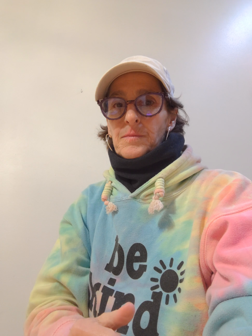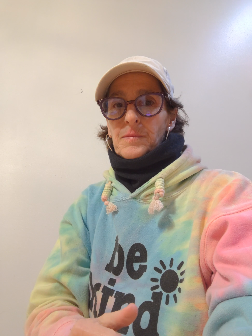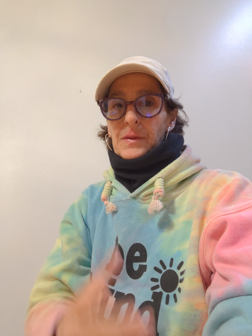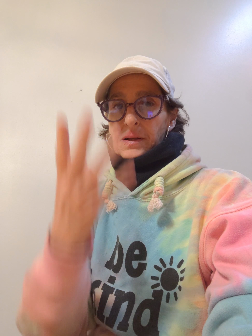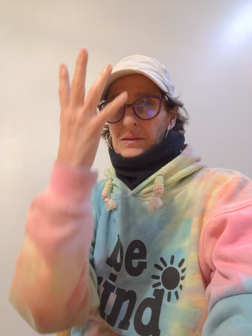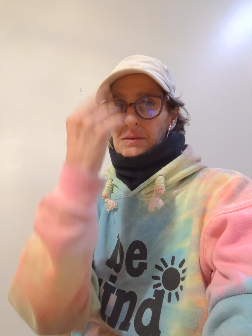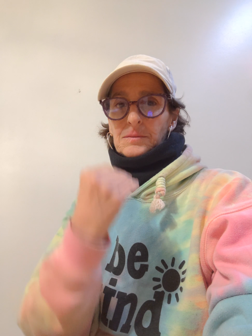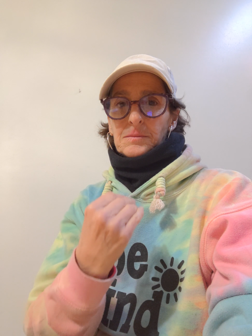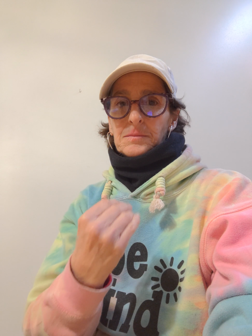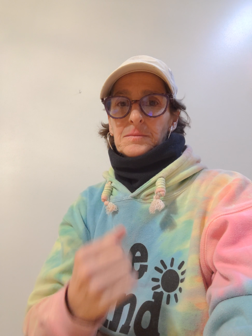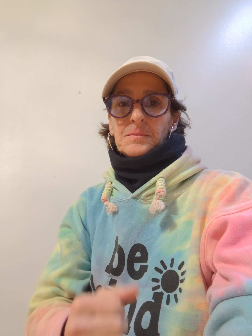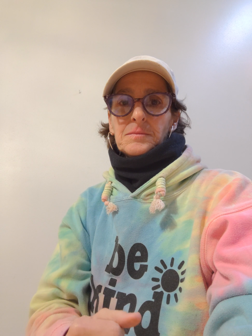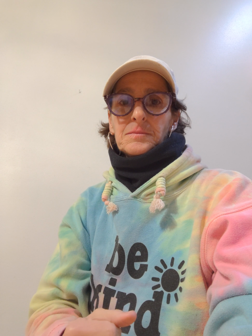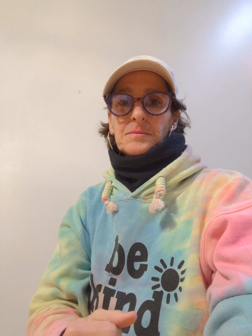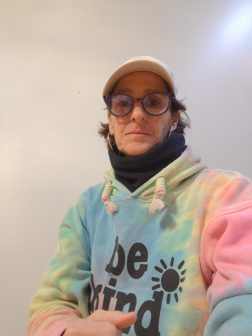sleep